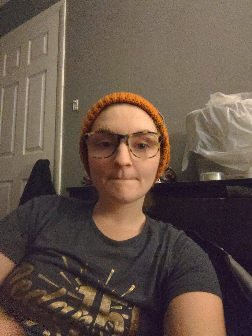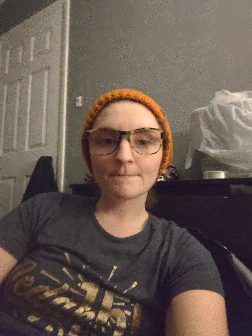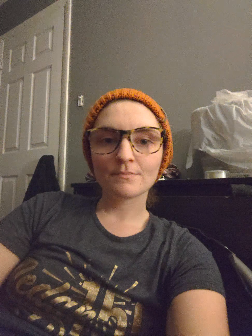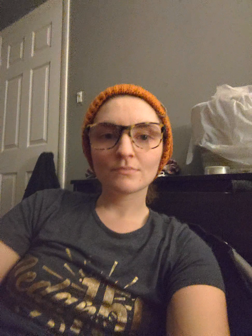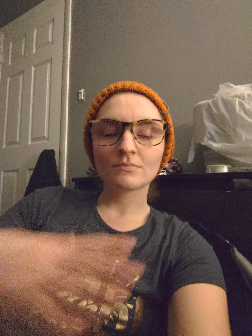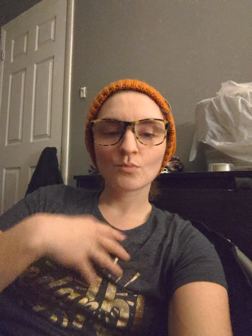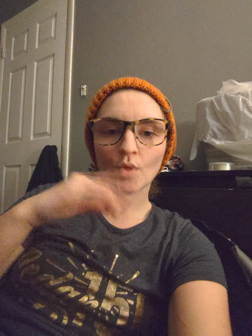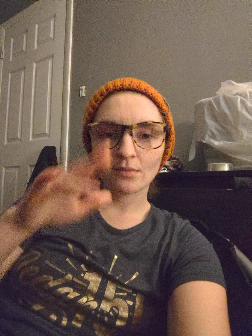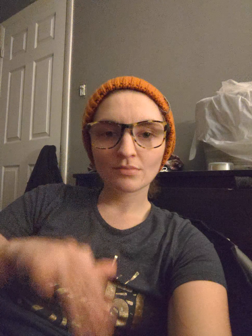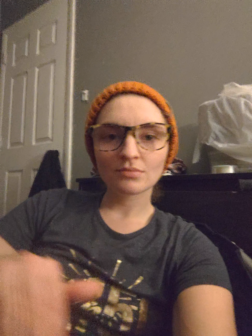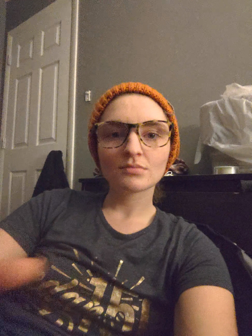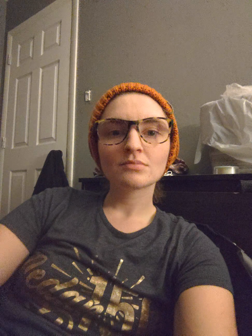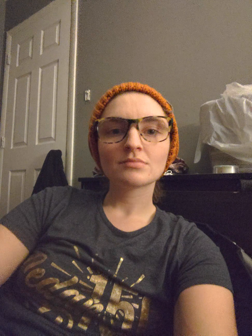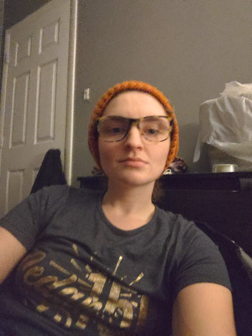snow